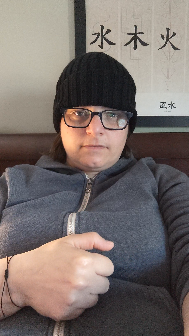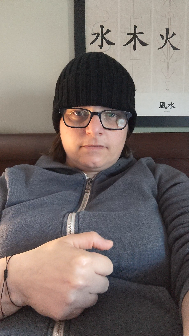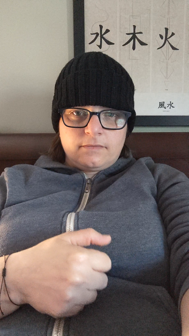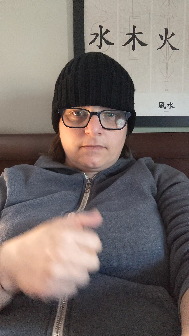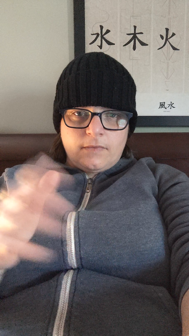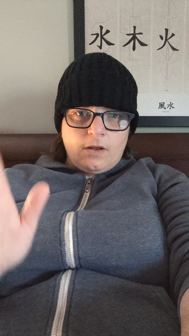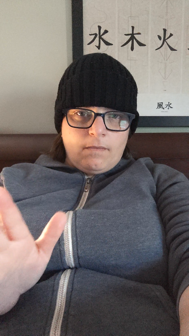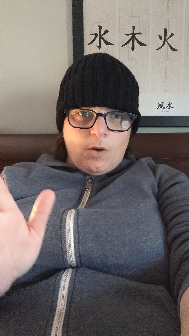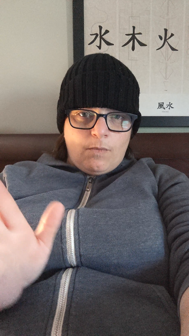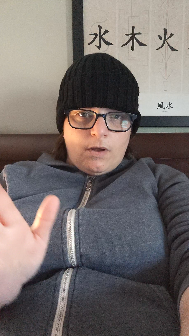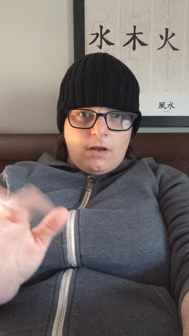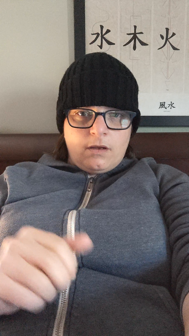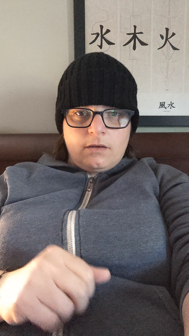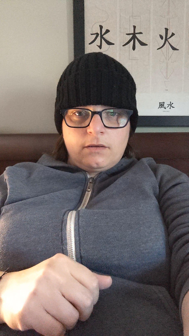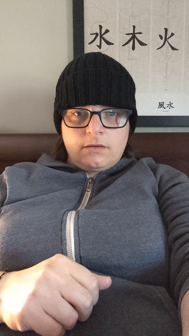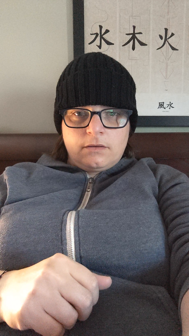penguin